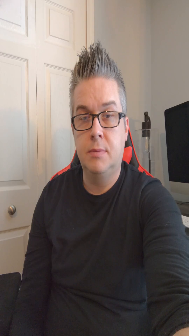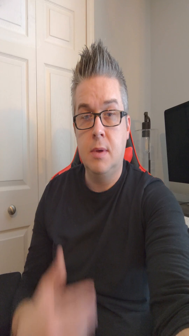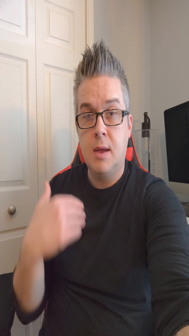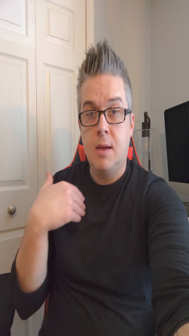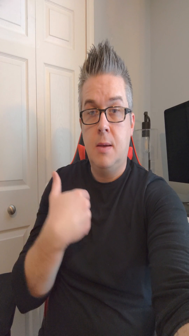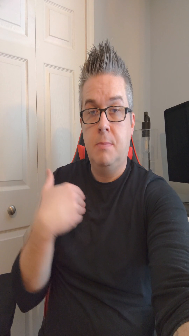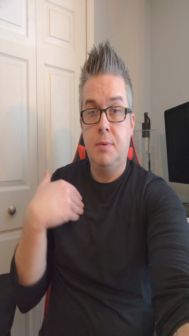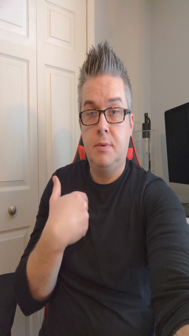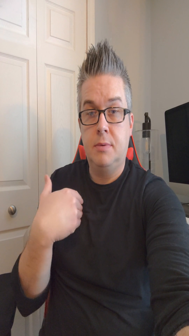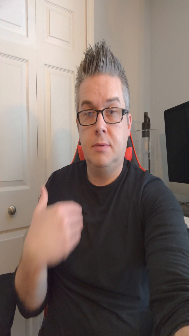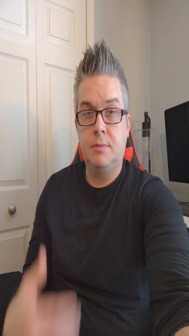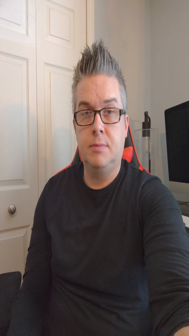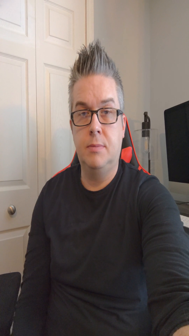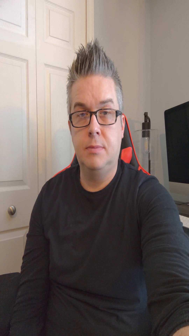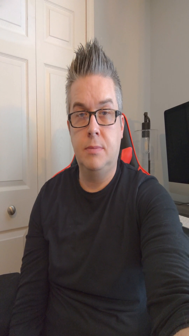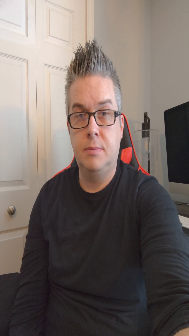animal